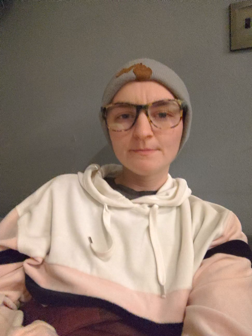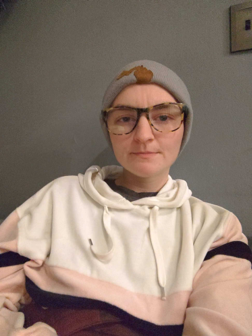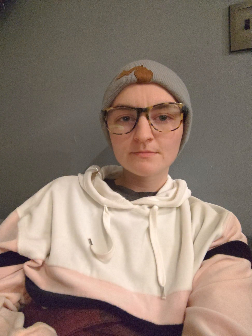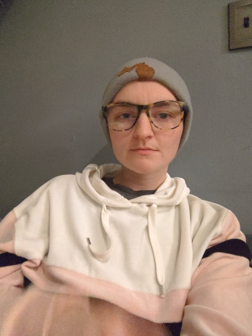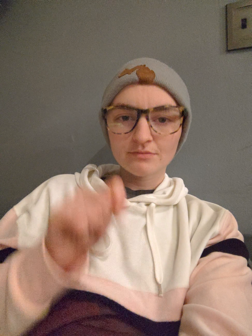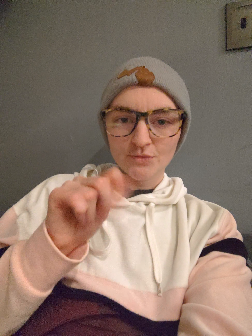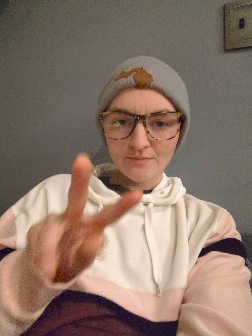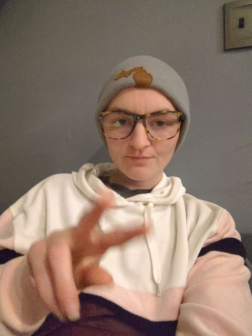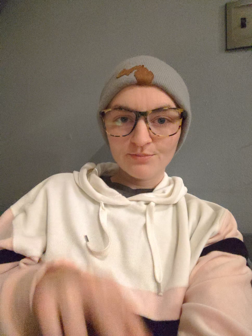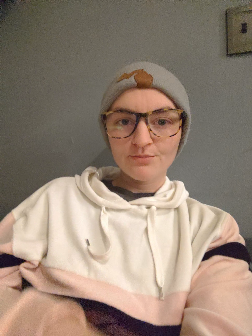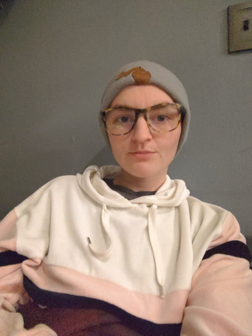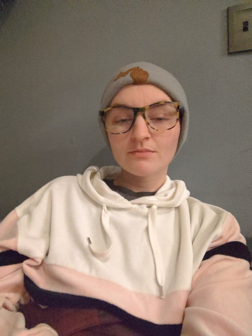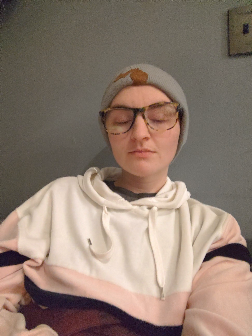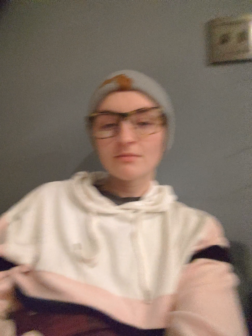TV